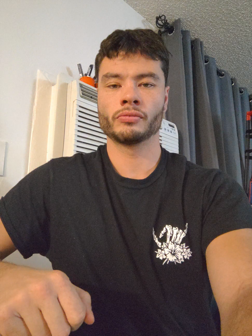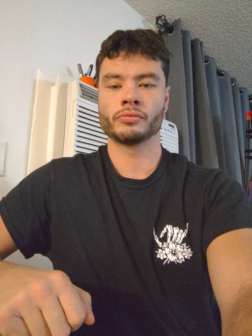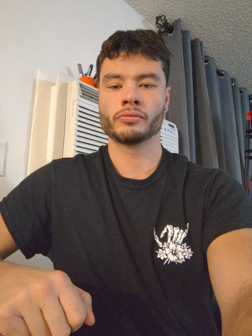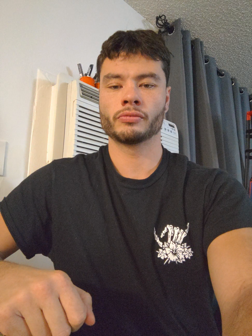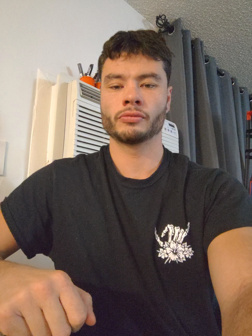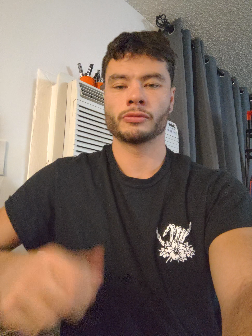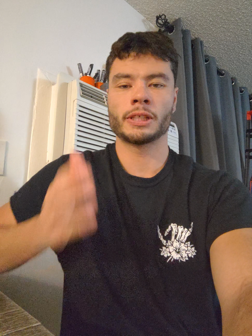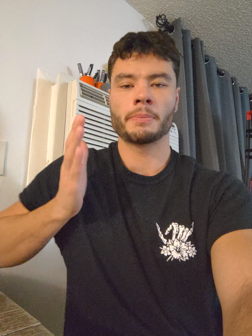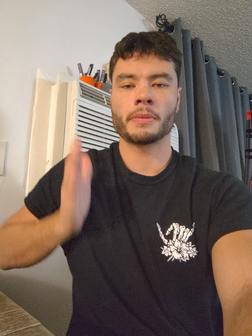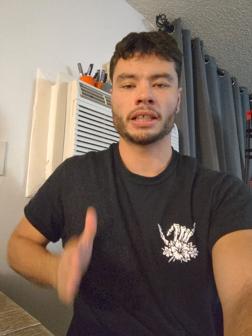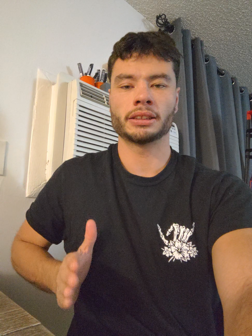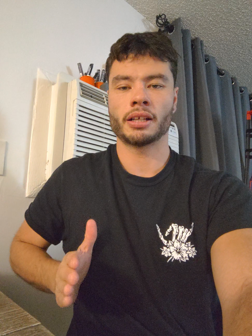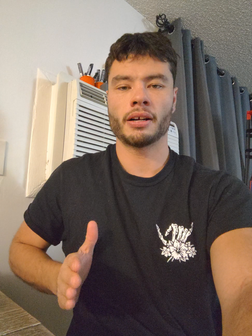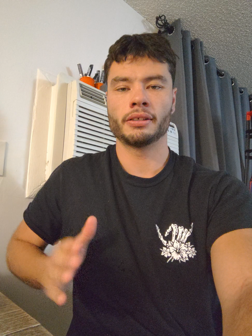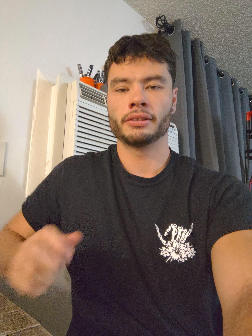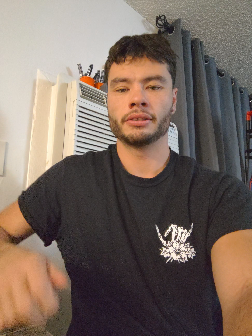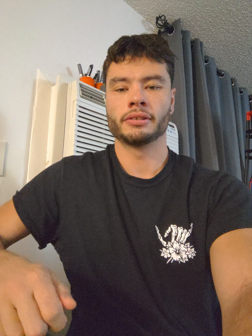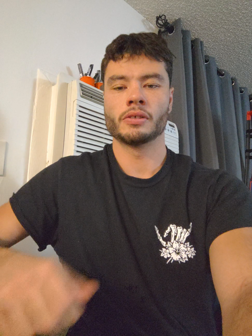beside